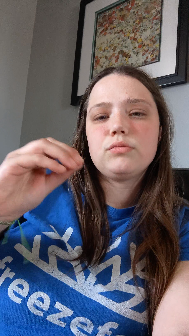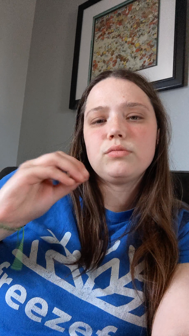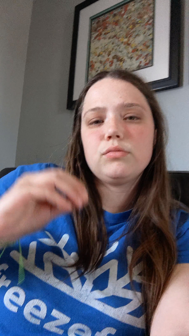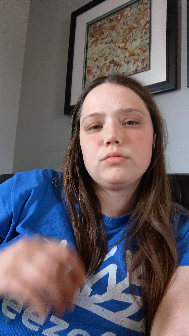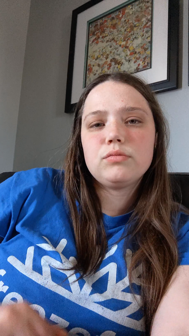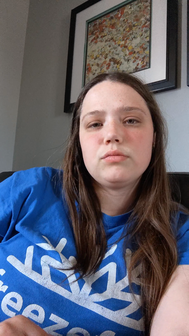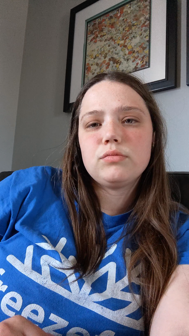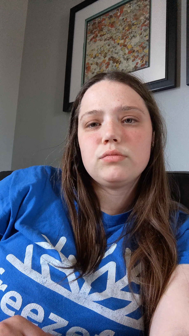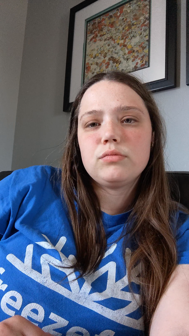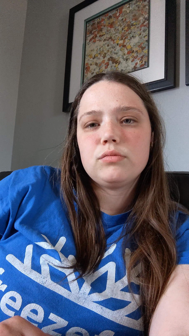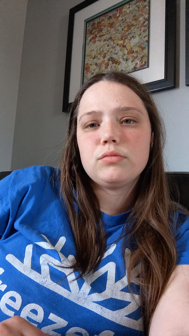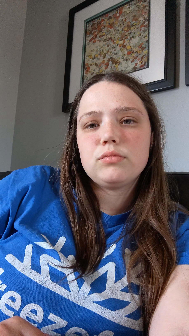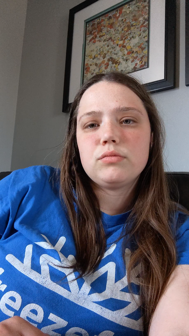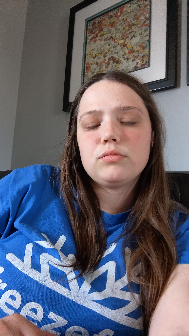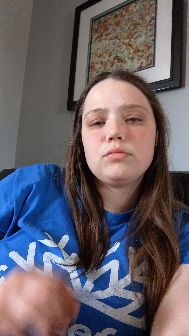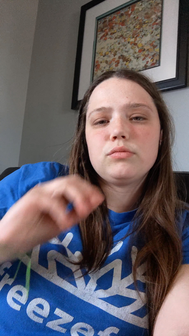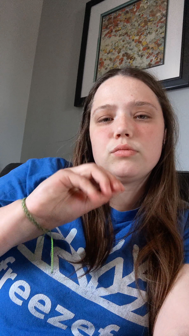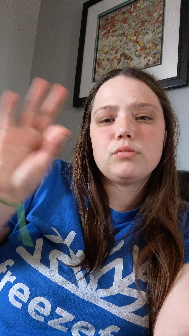off